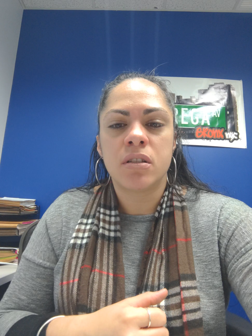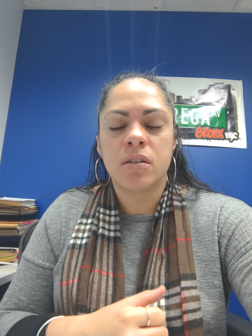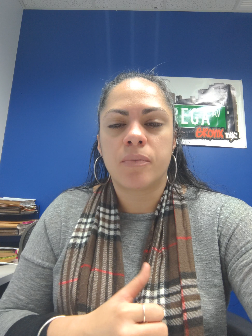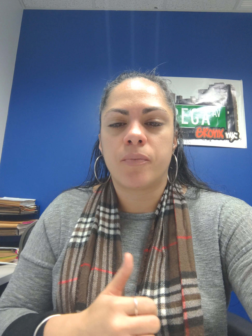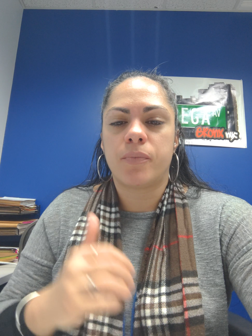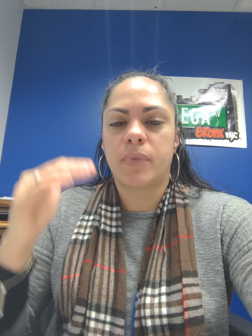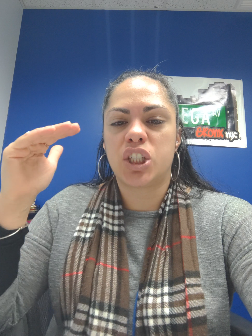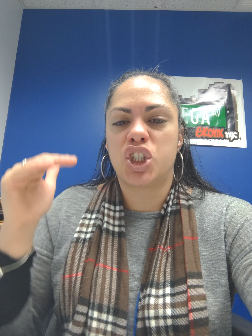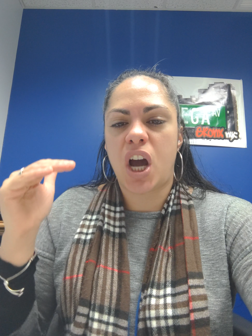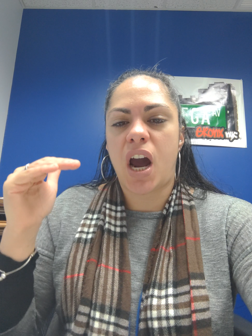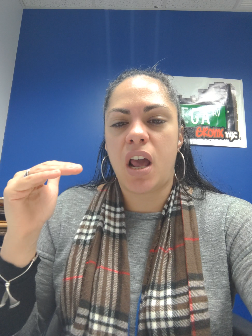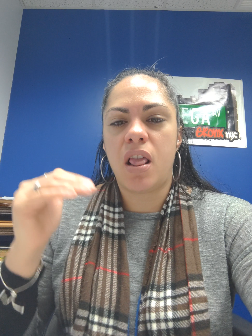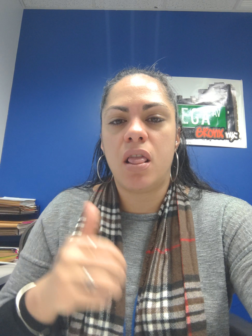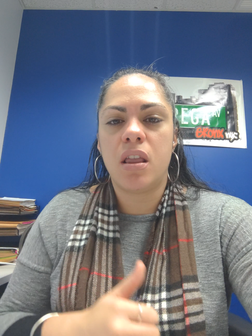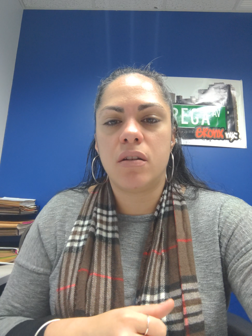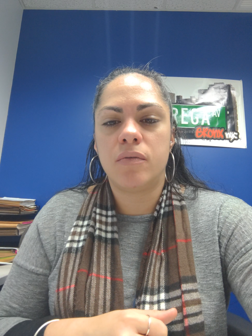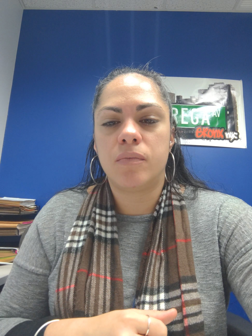child